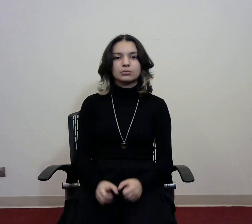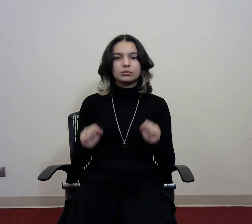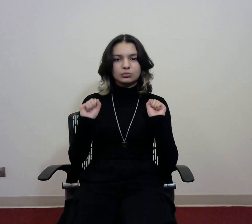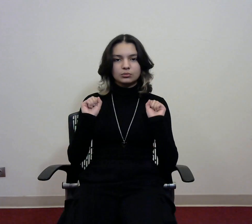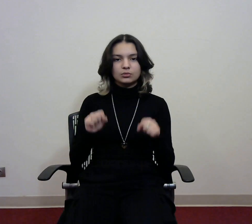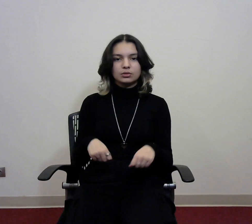olar